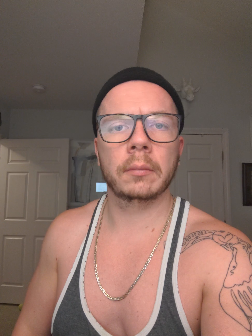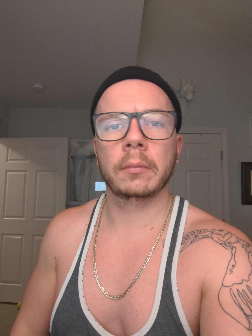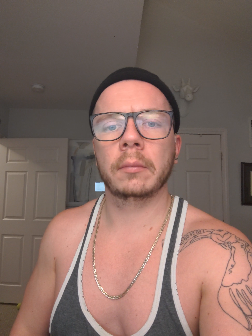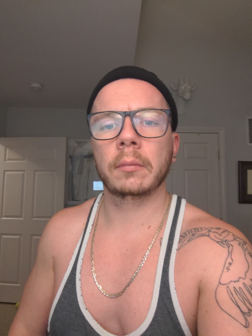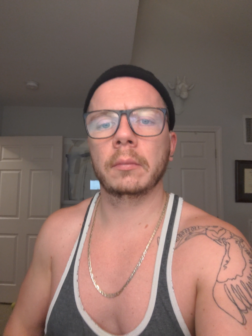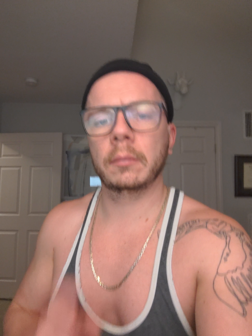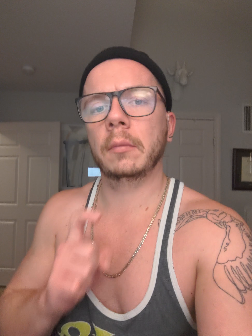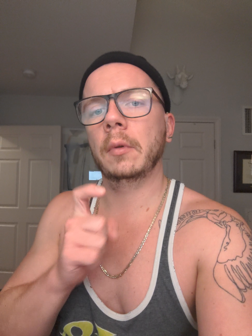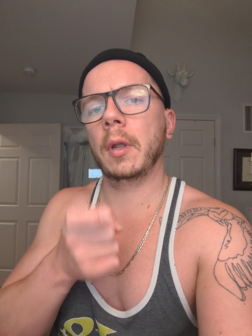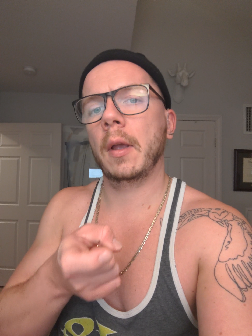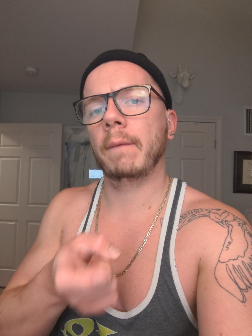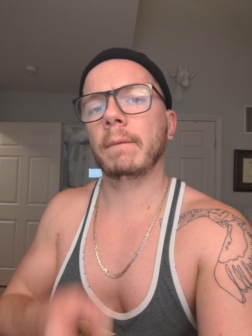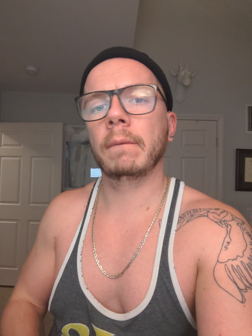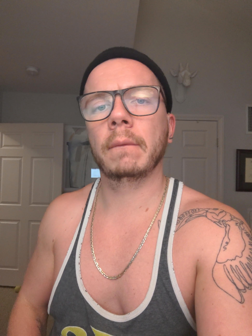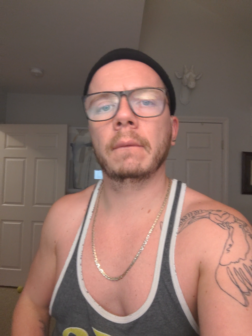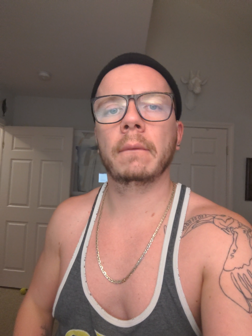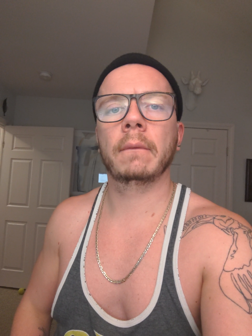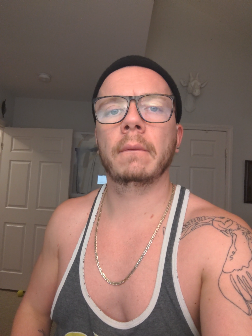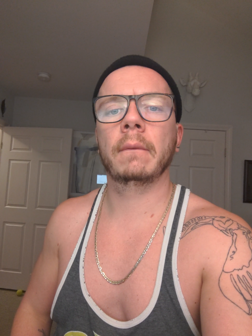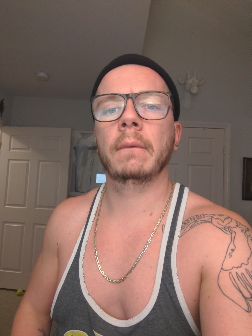give